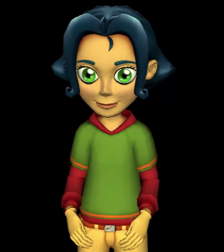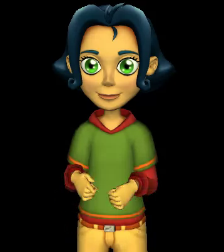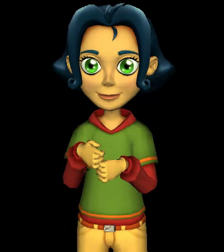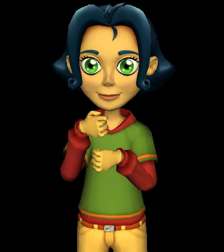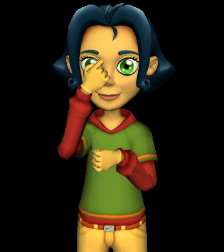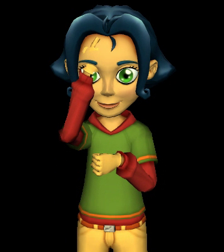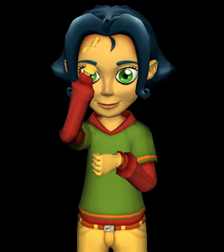مظلة